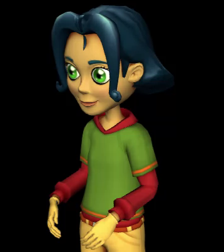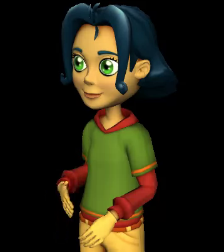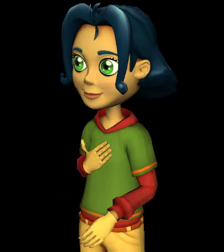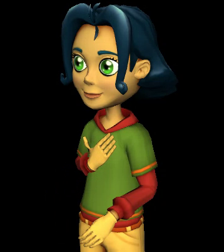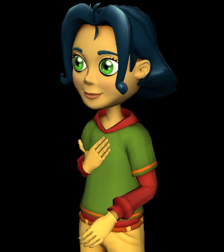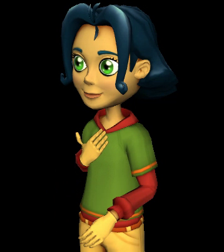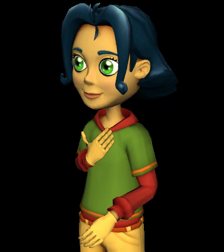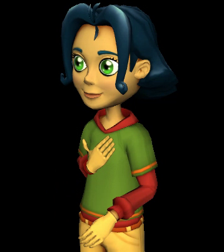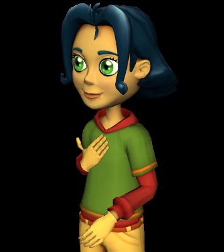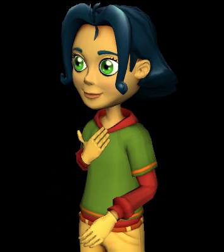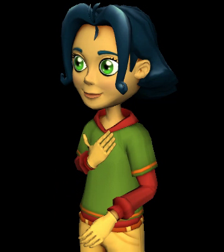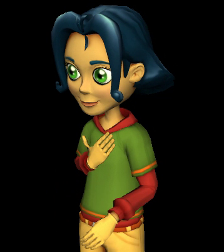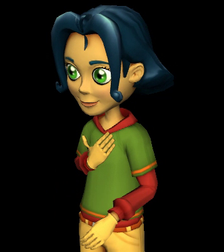سعيد